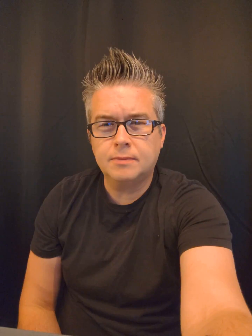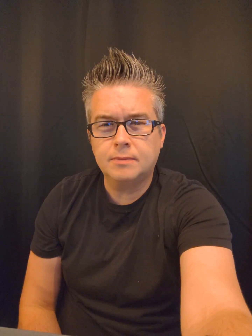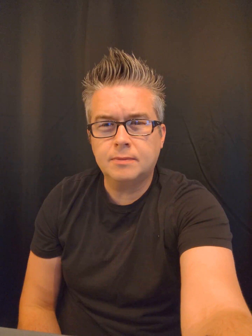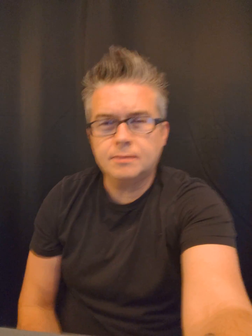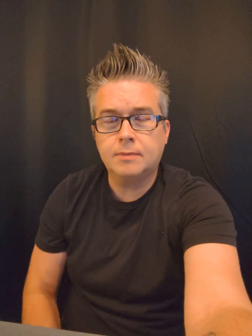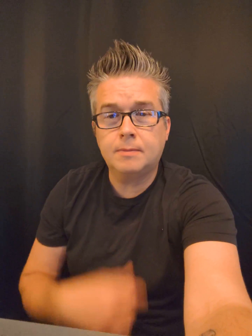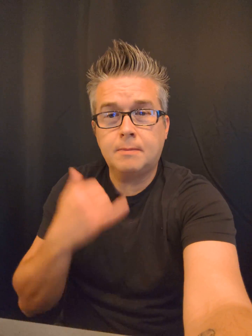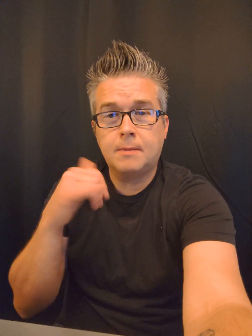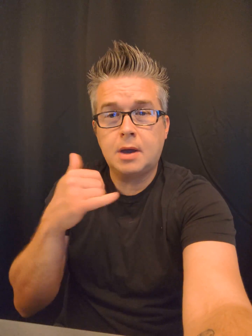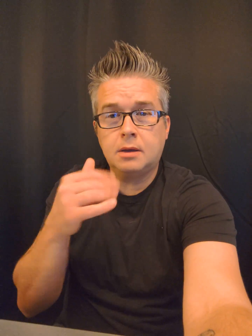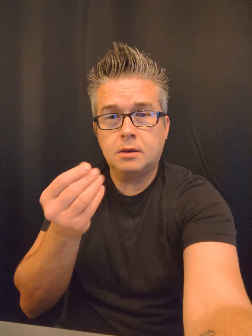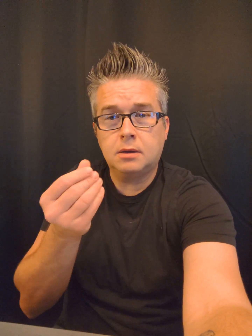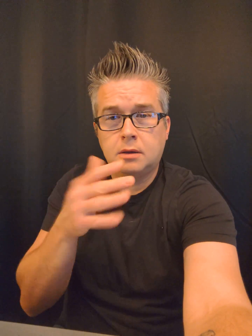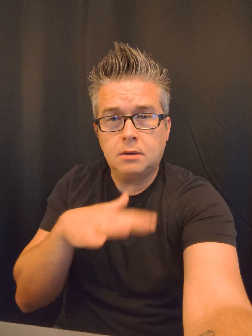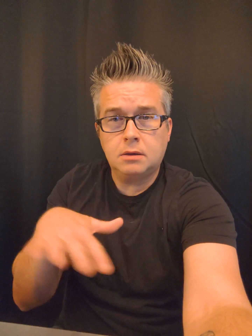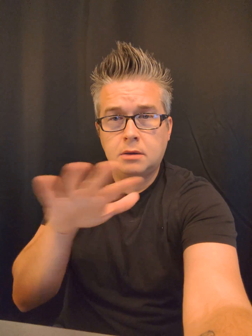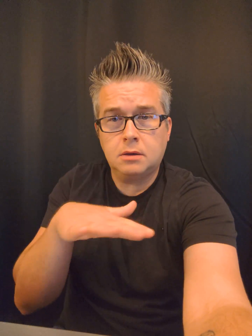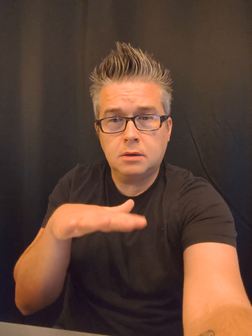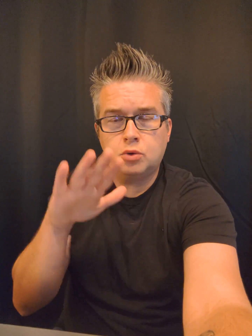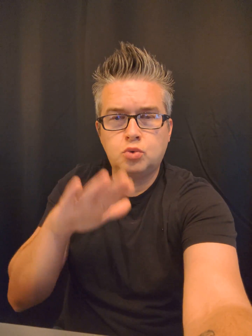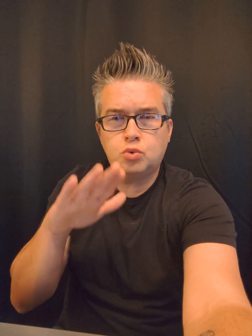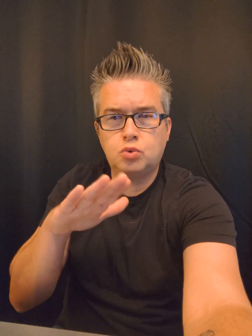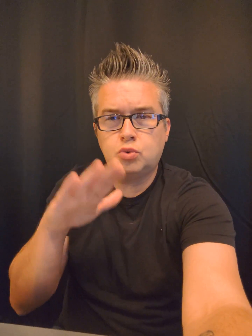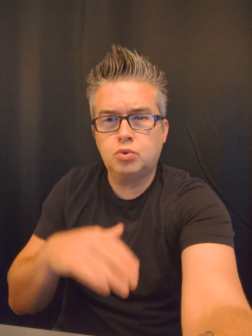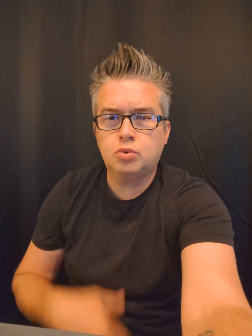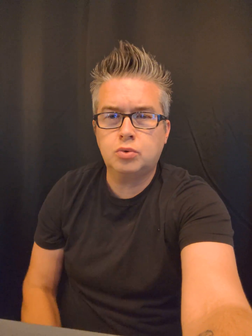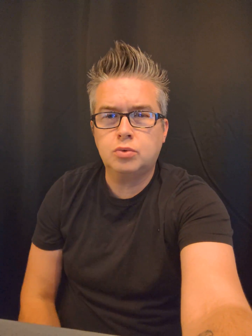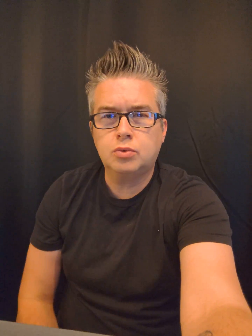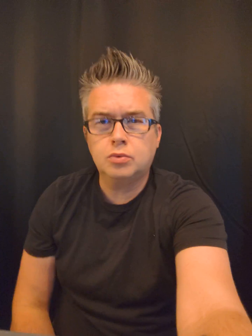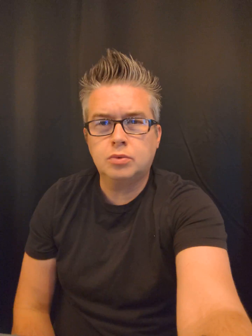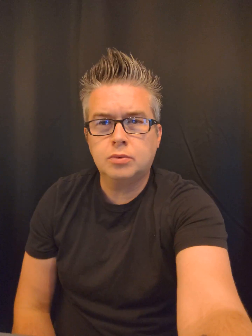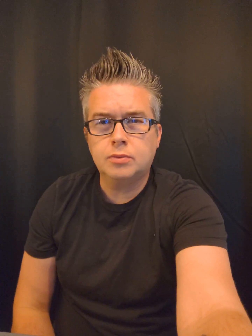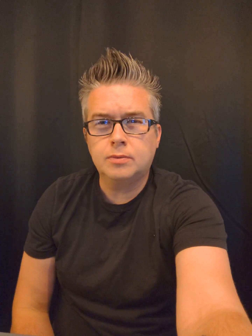playground